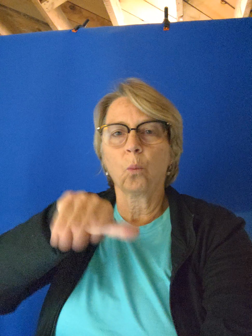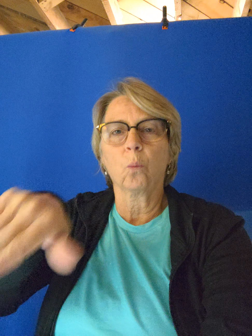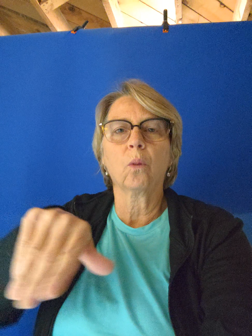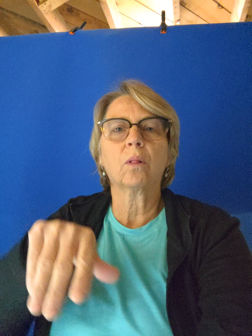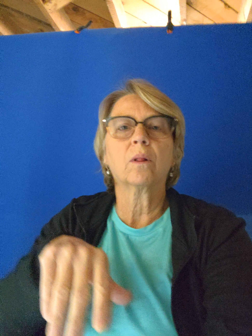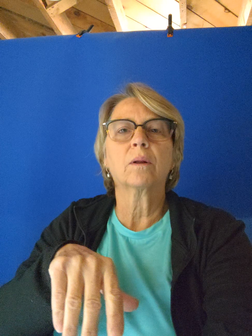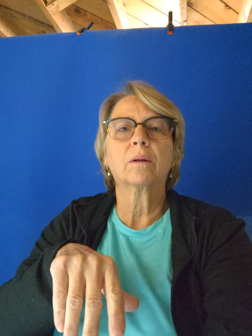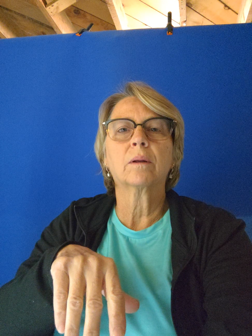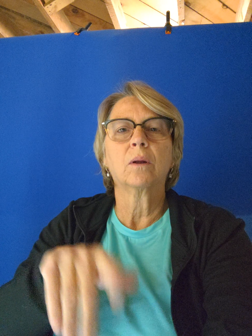pool